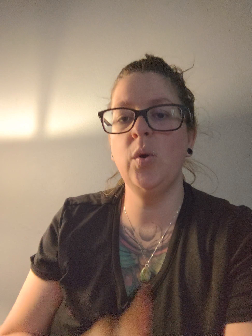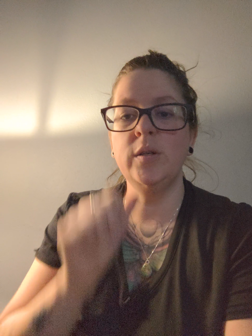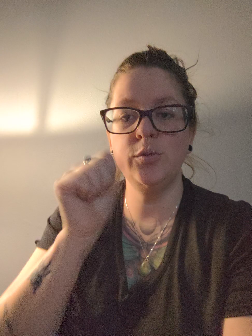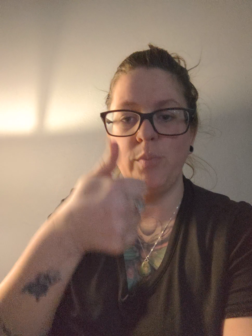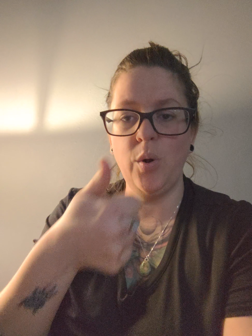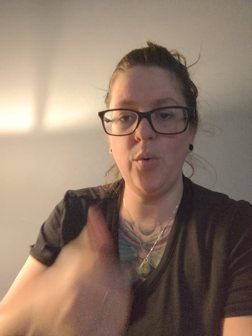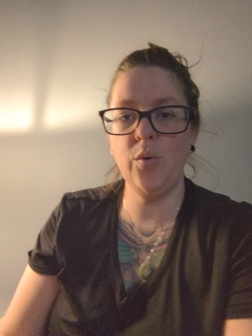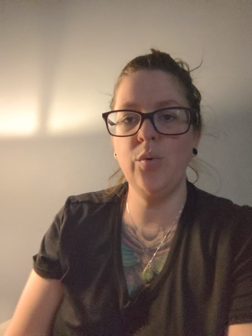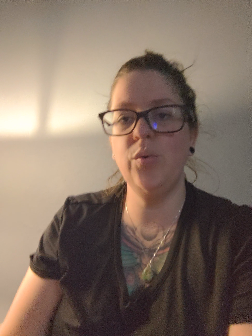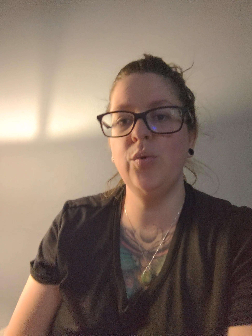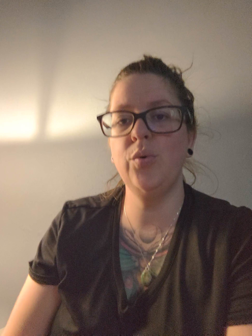tomorrow